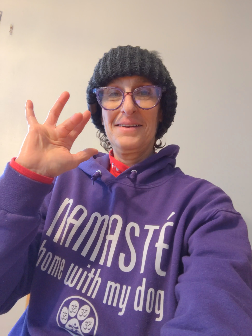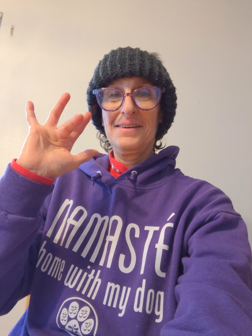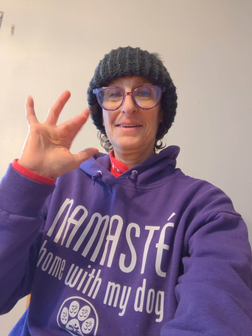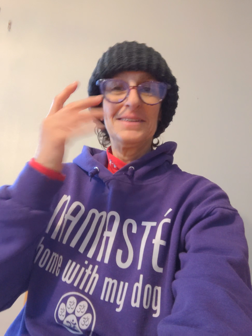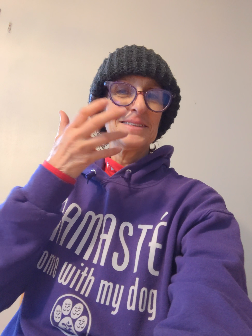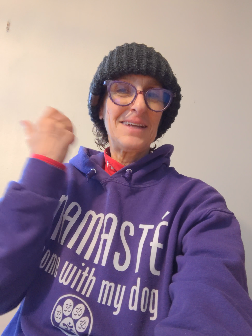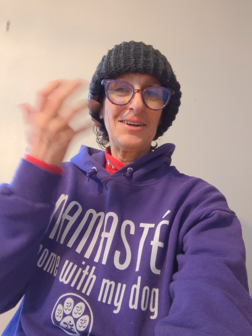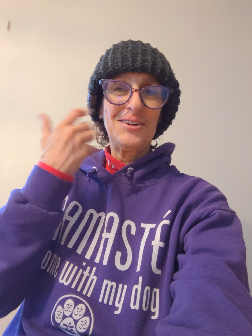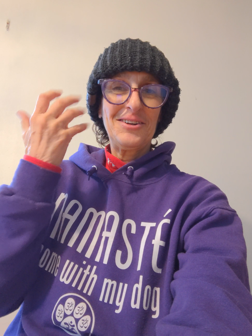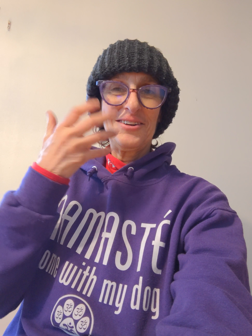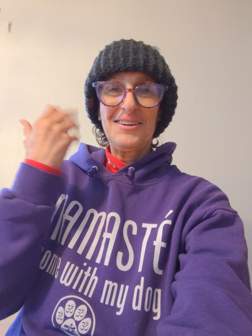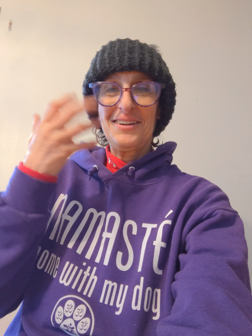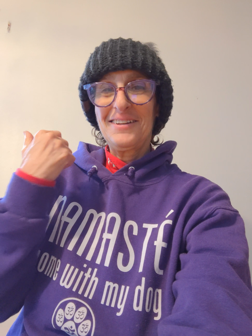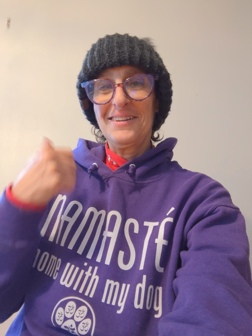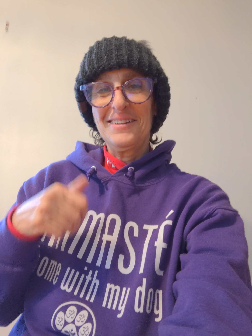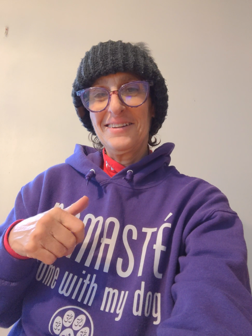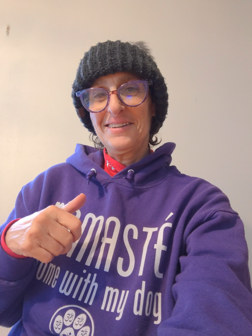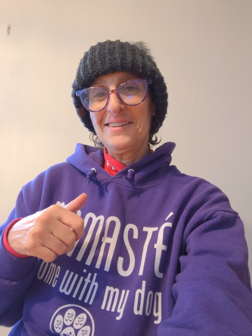tiger